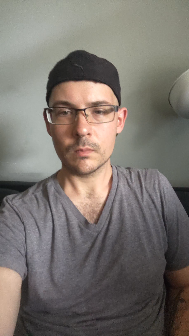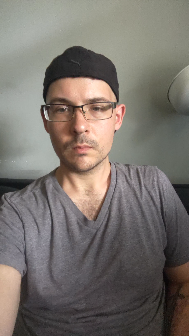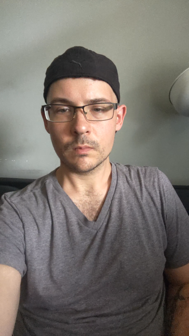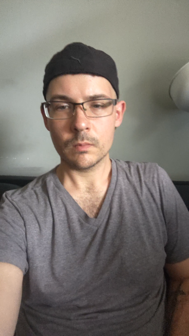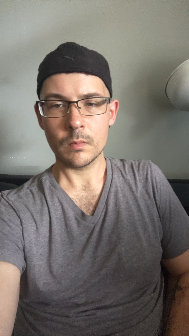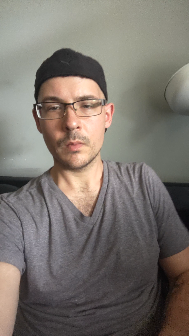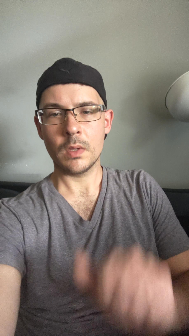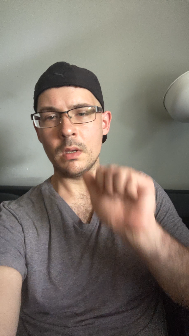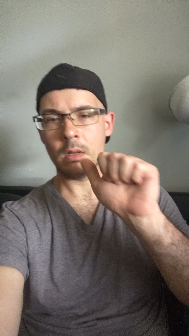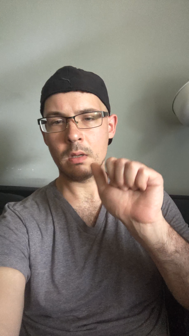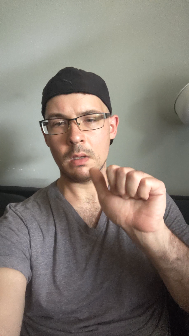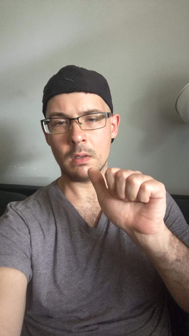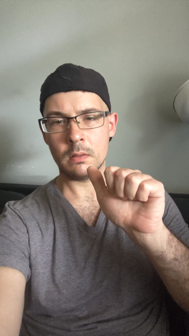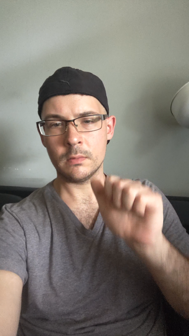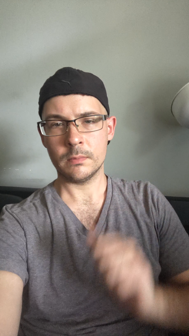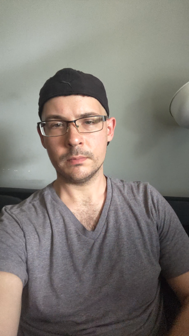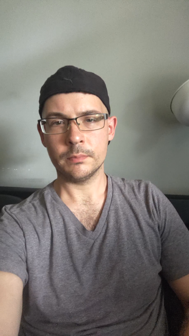knock